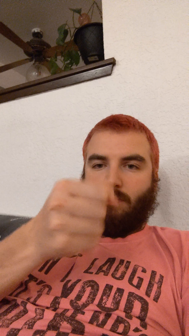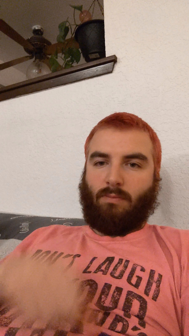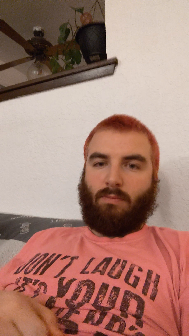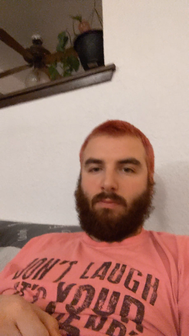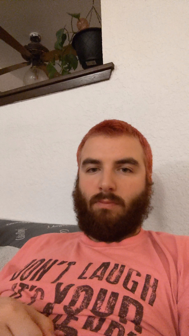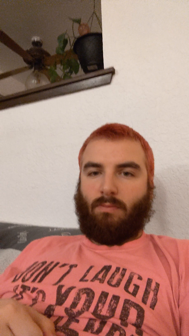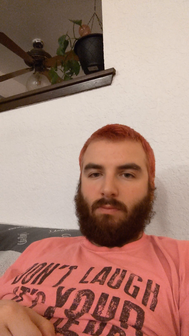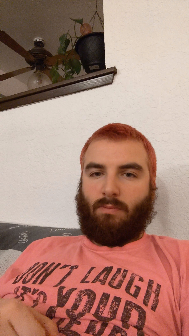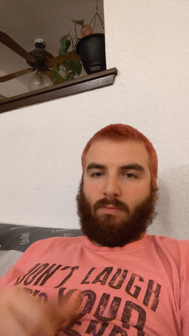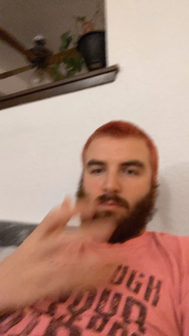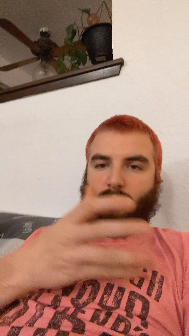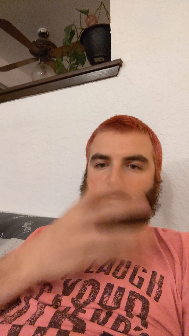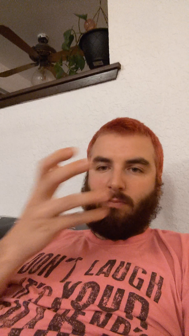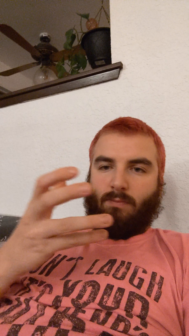much